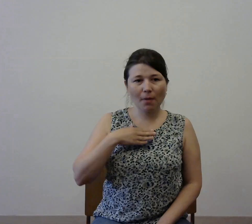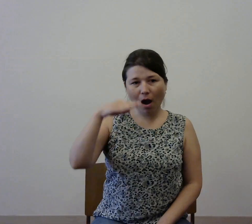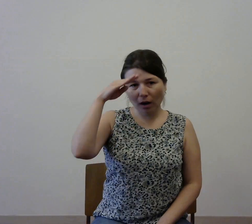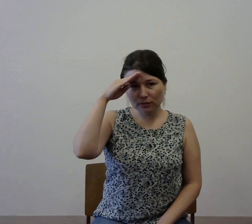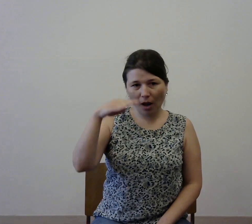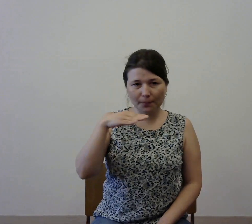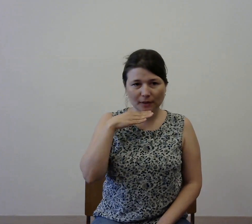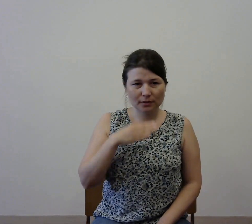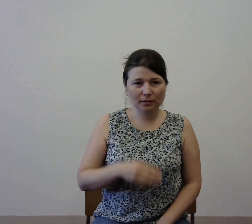ata